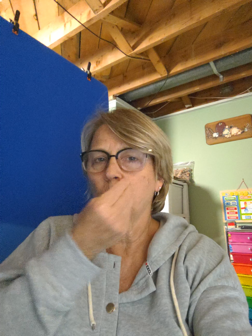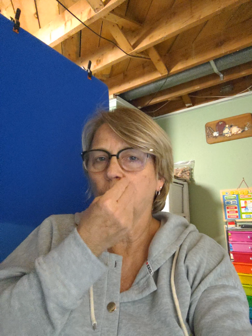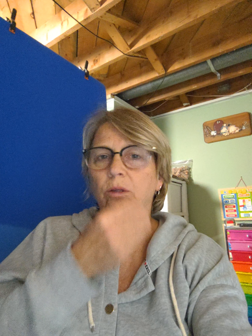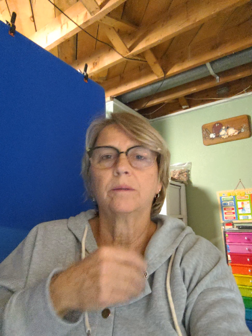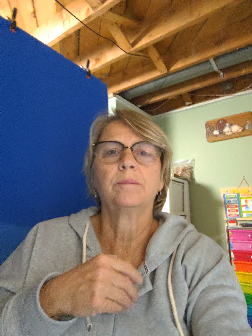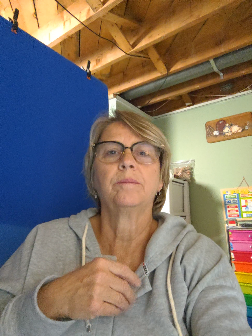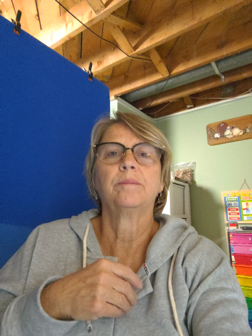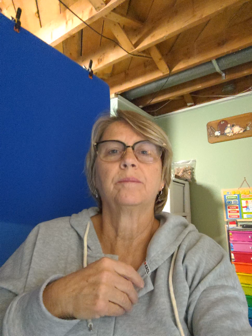flower